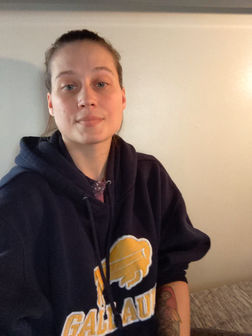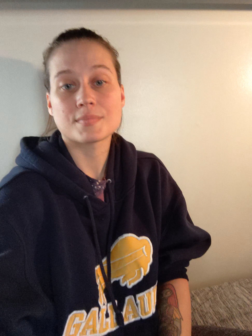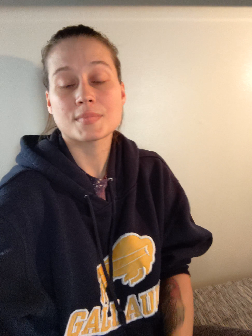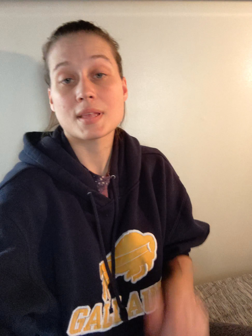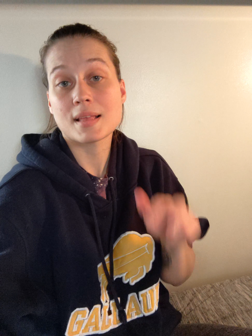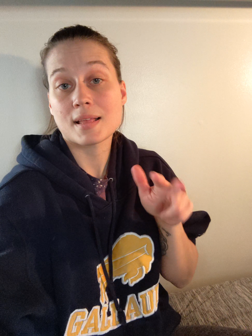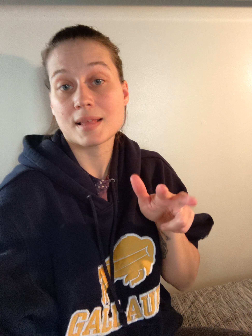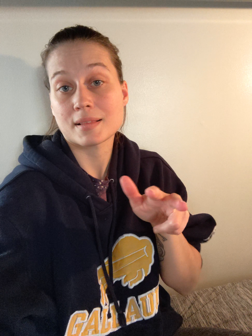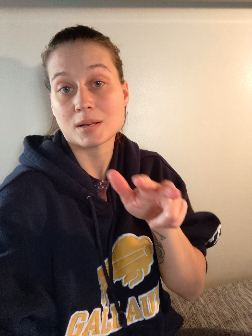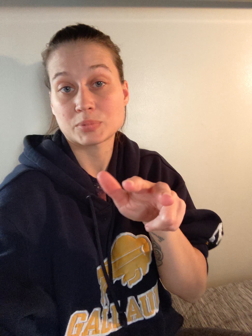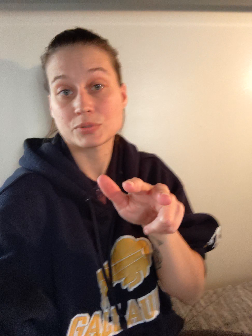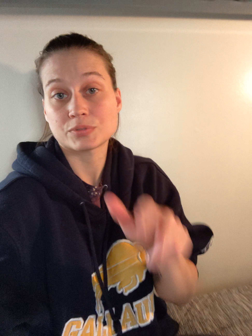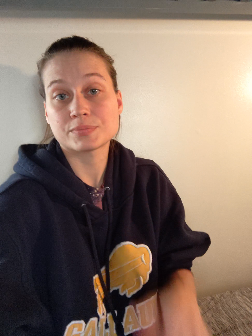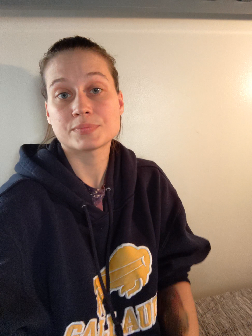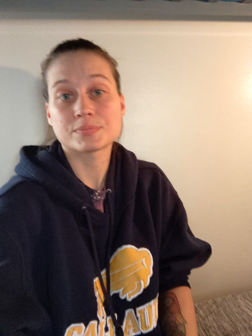helicopter